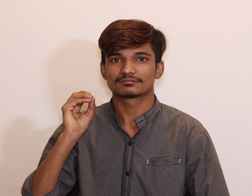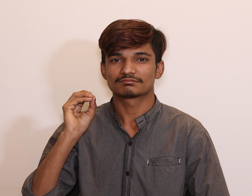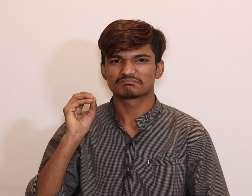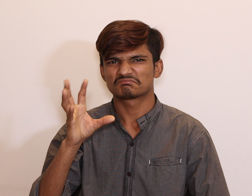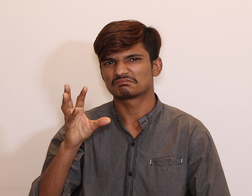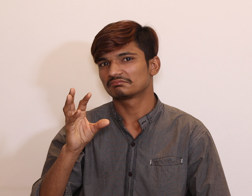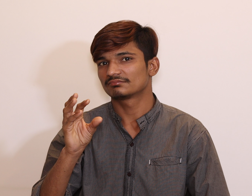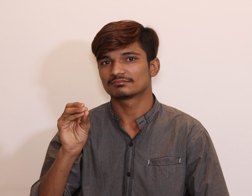bad